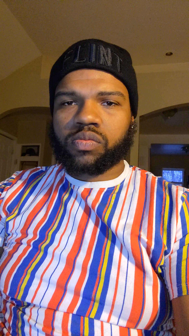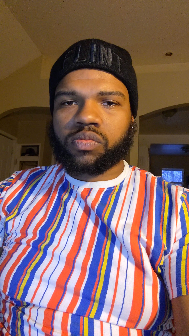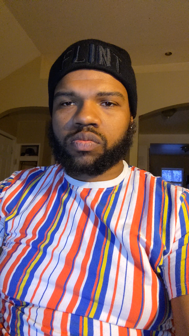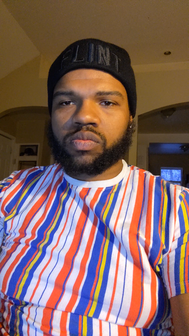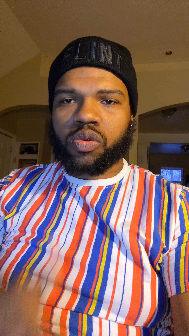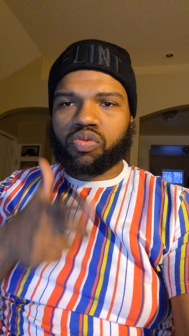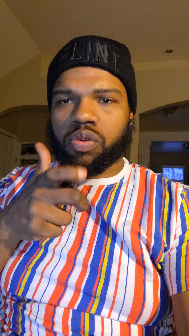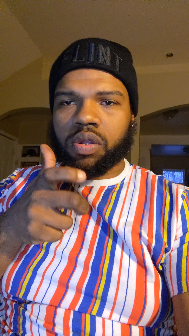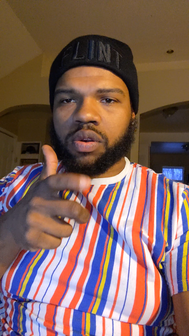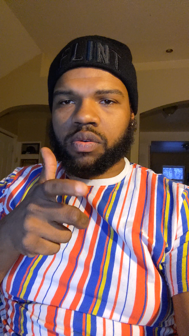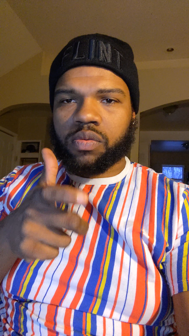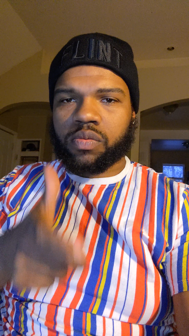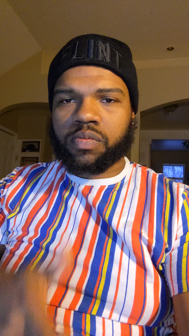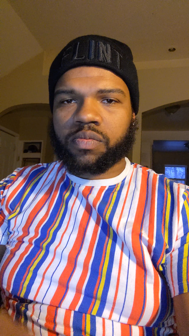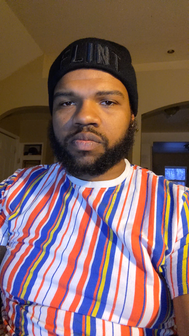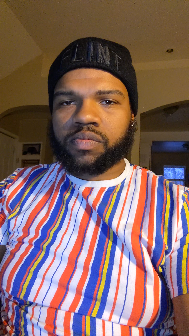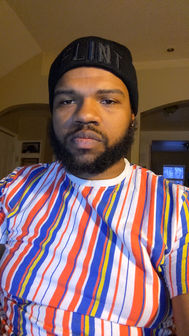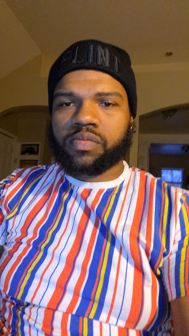run